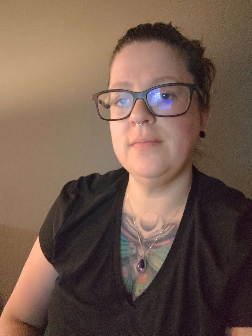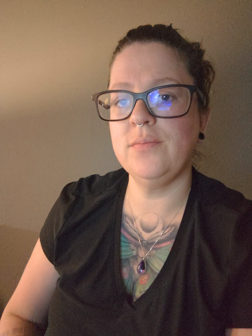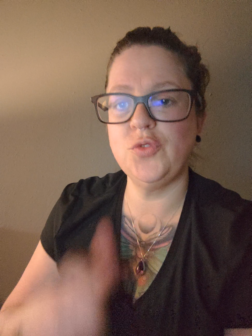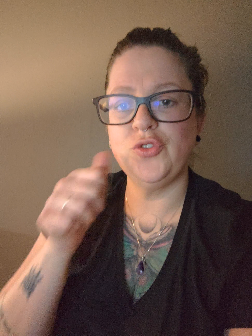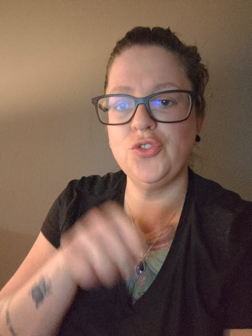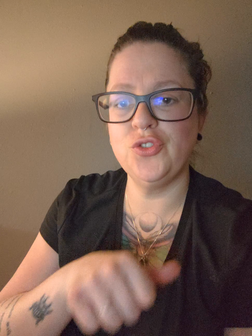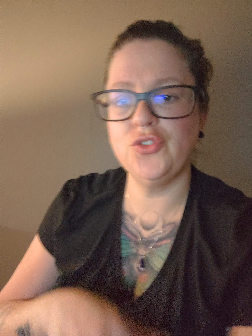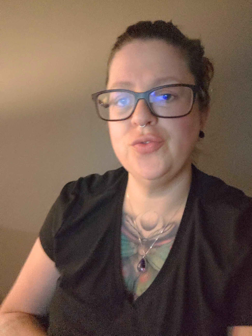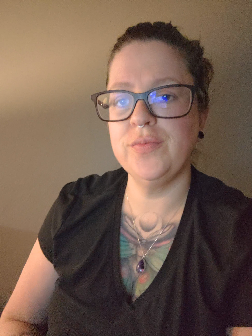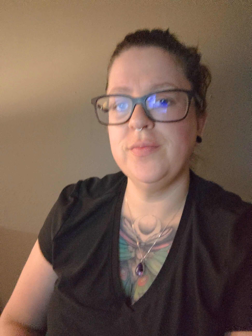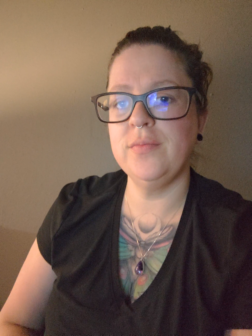girl